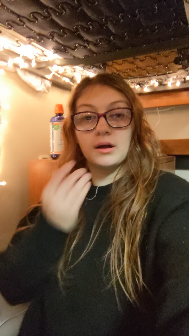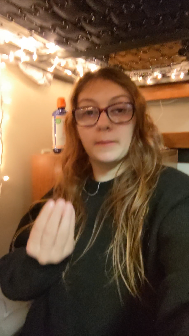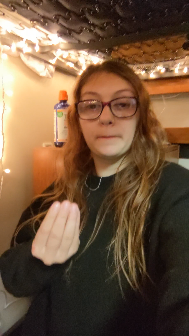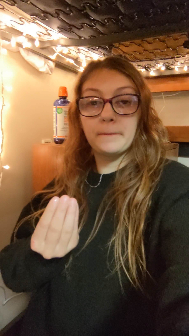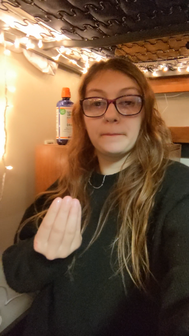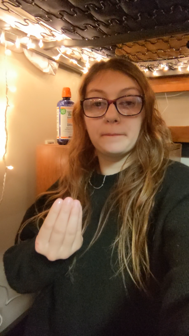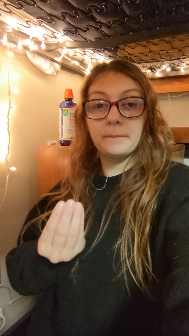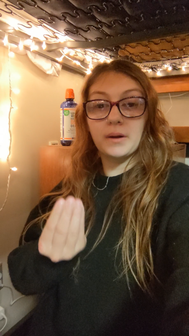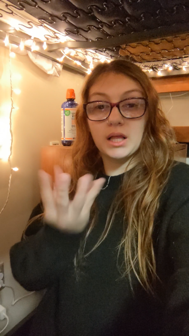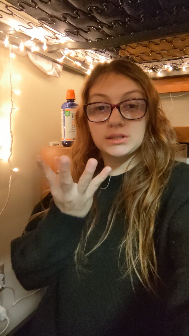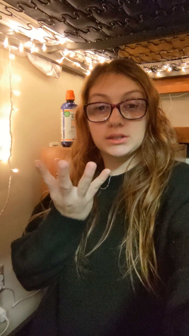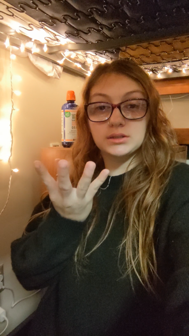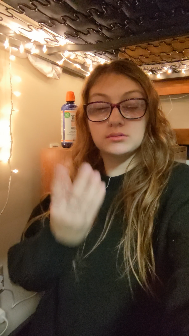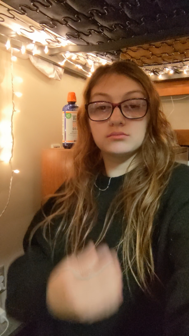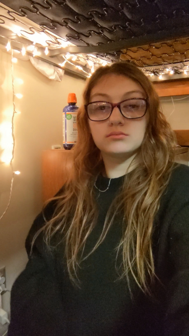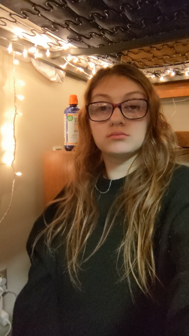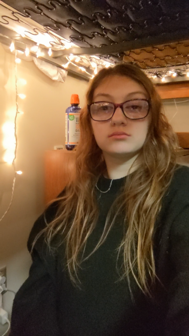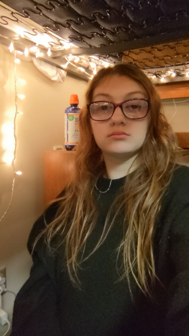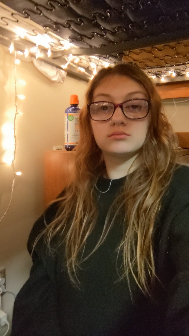plants